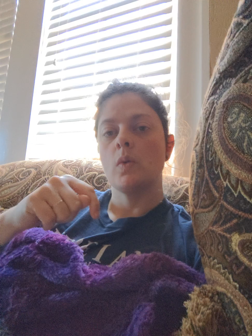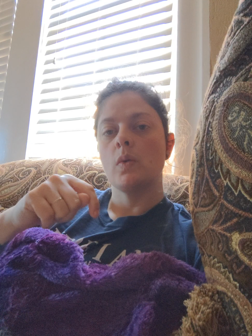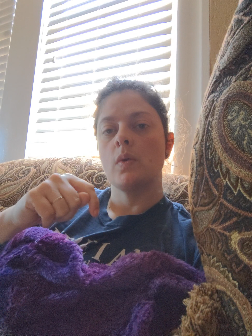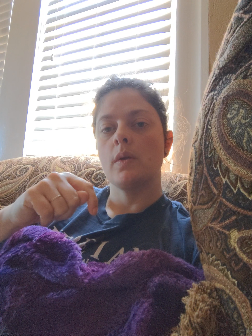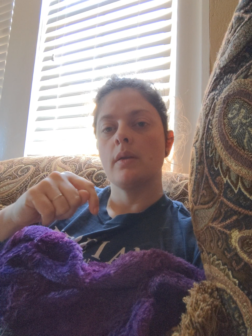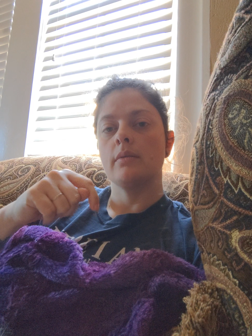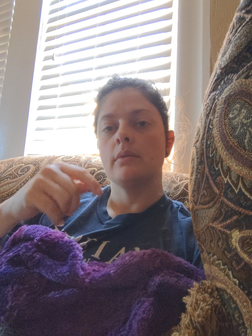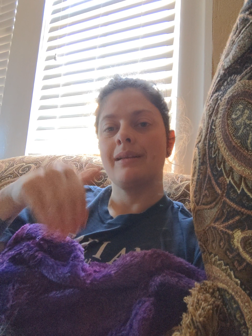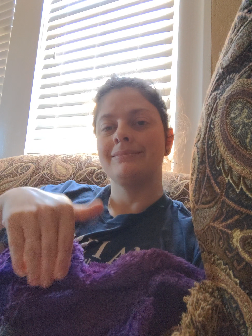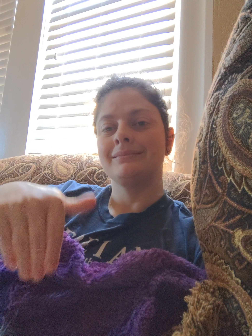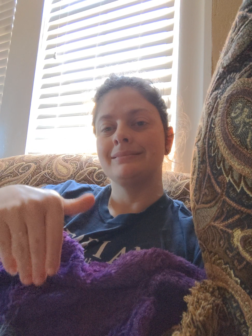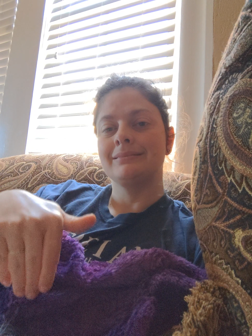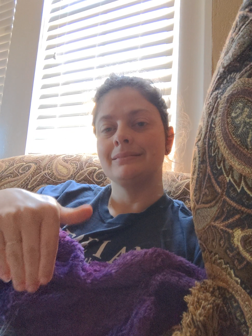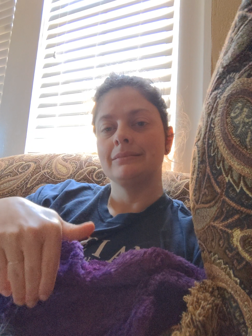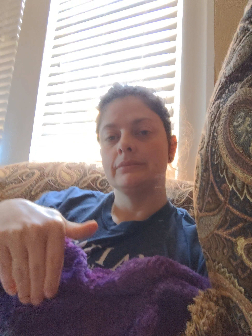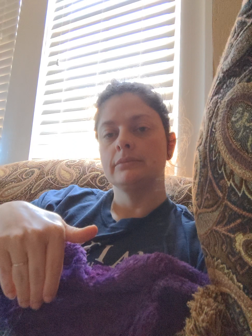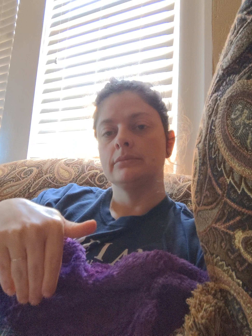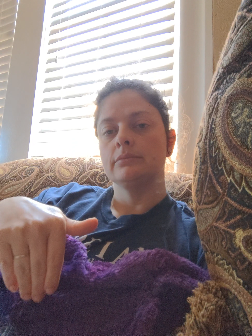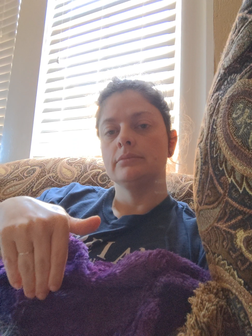night